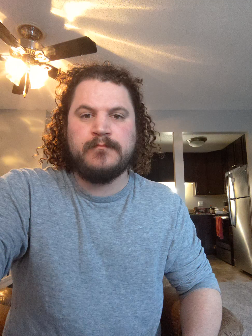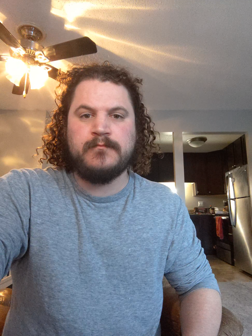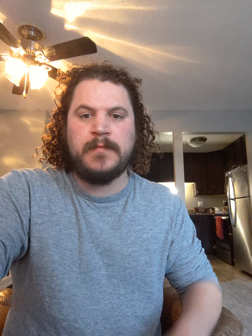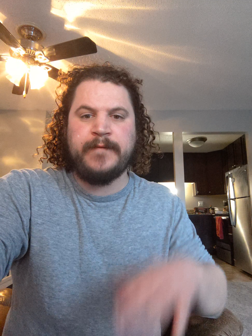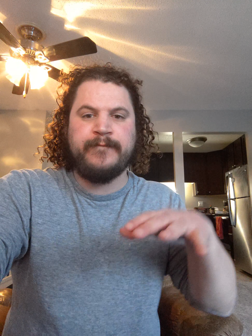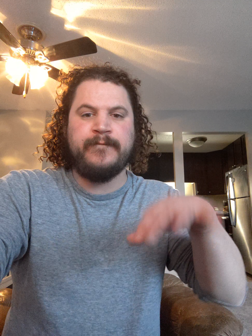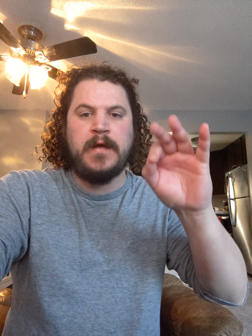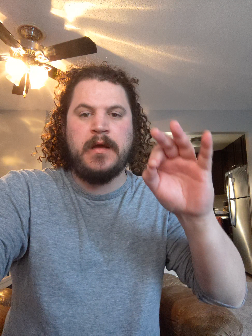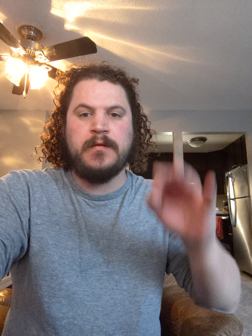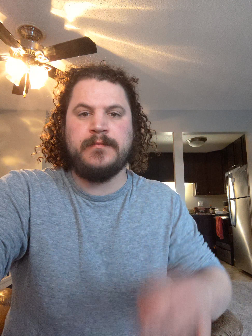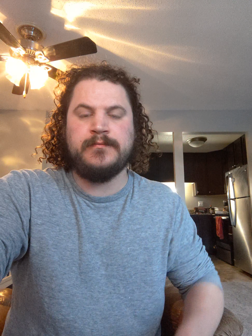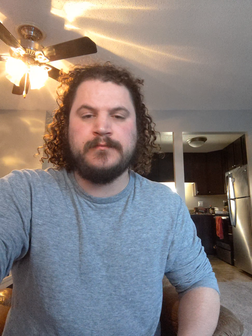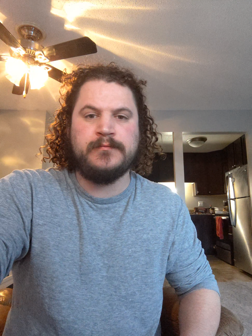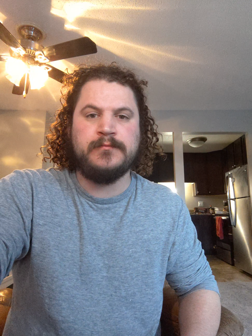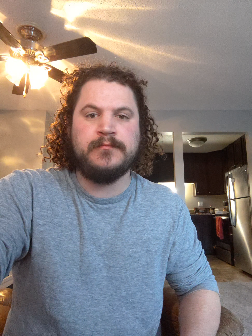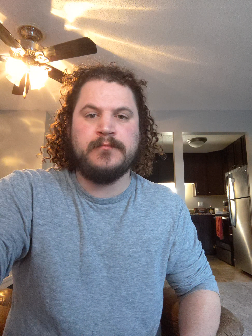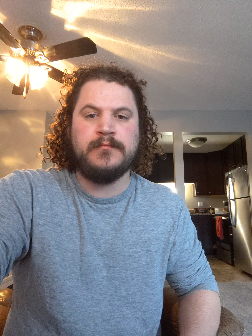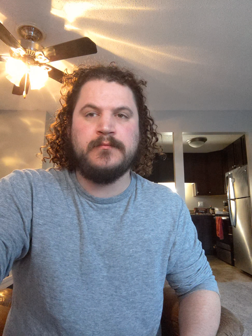find